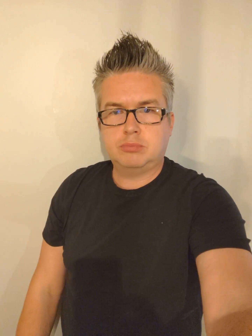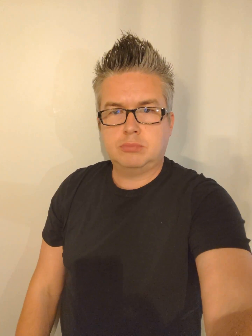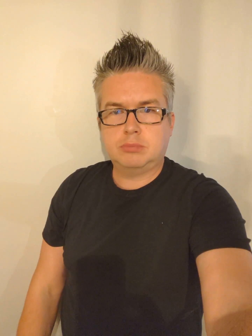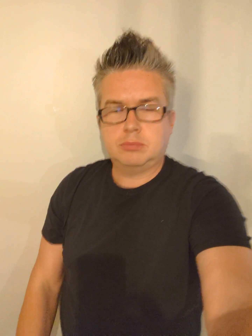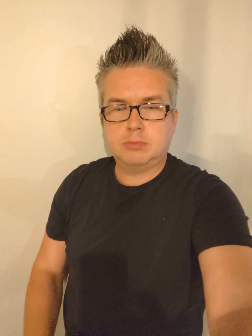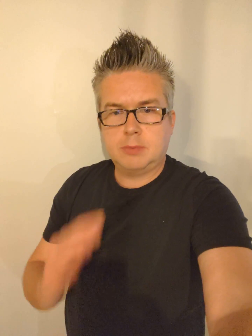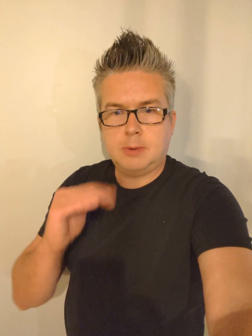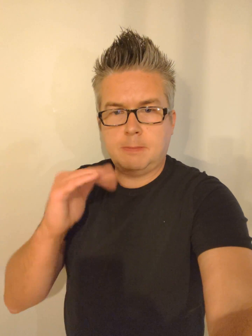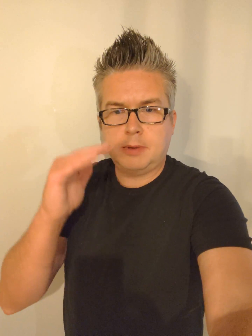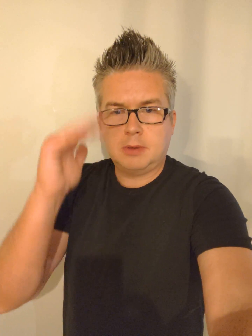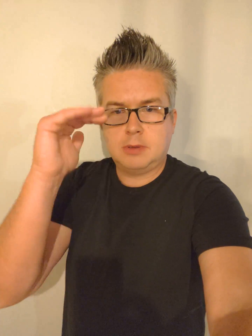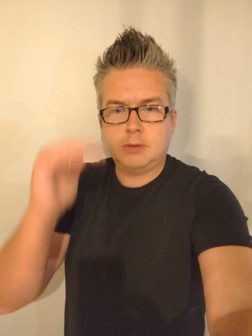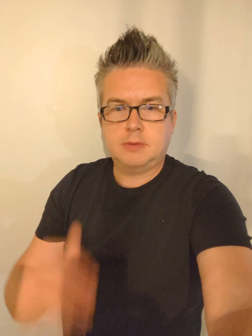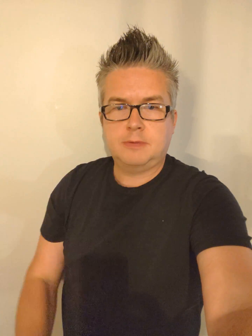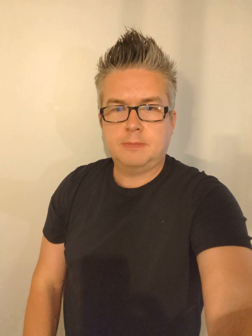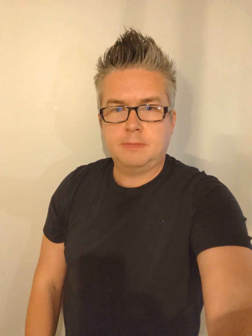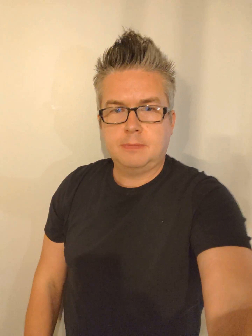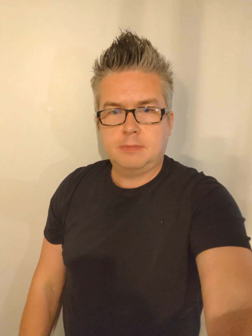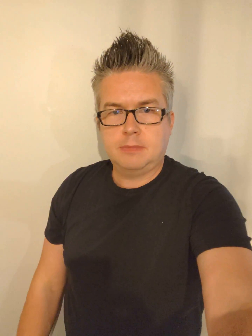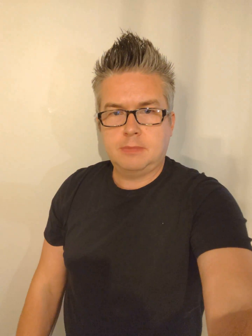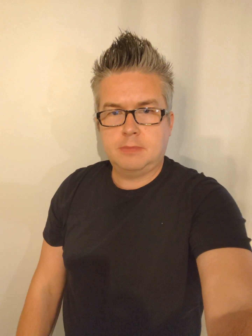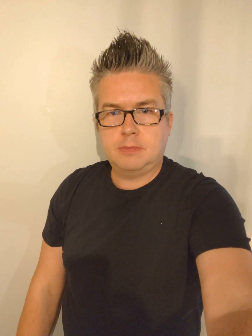build